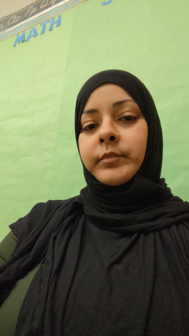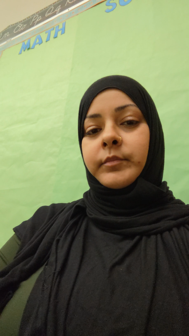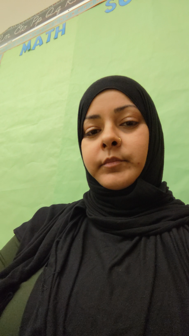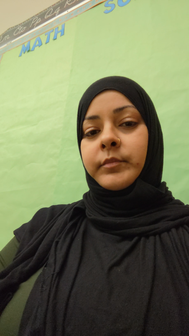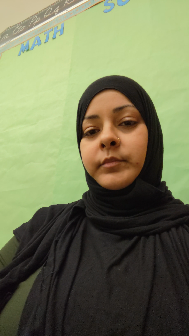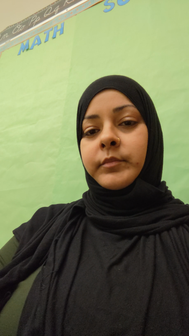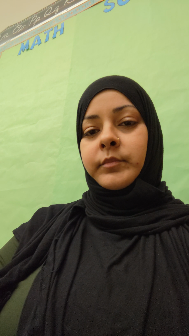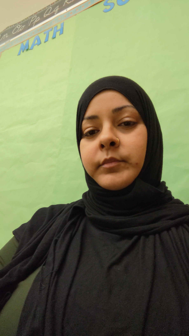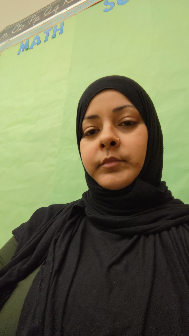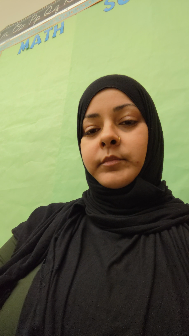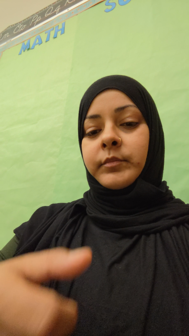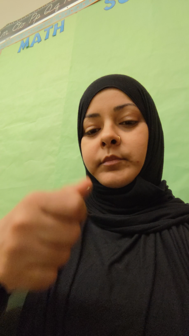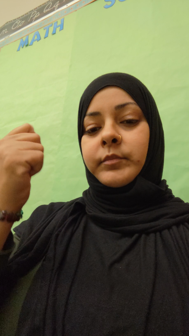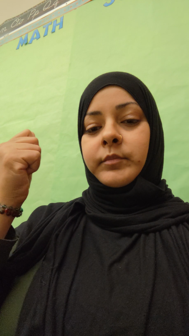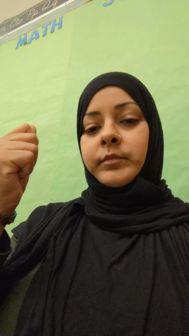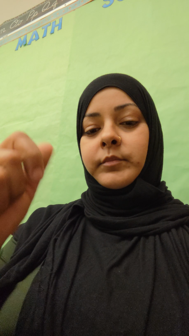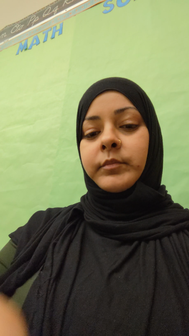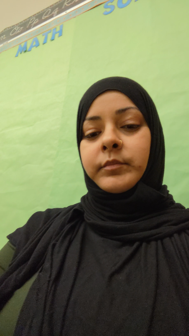pull